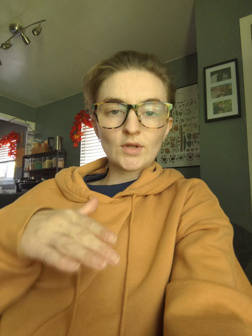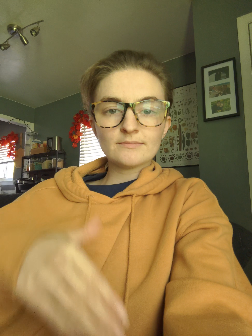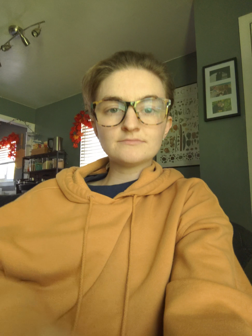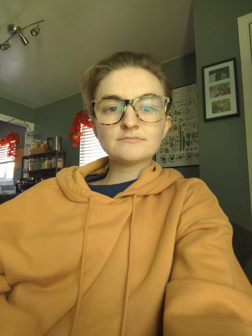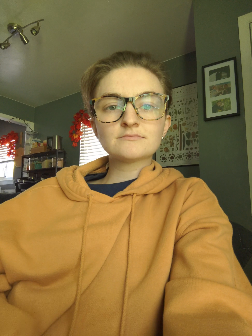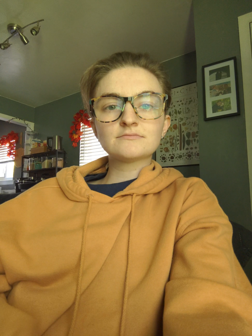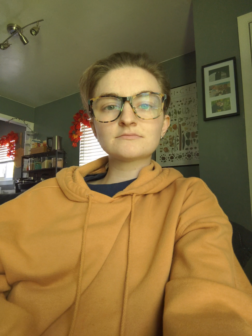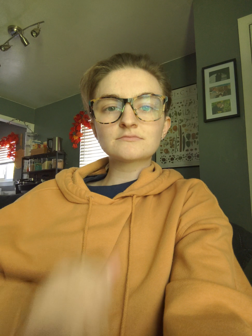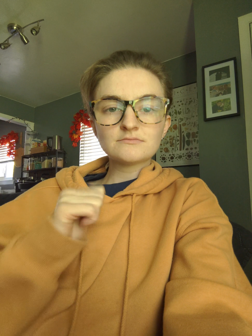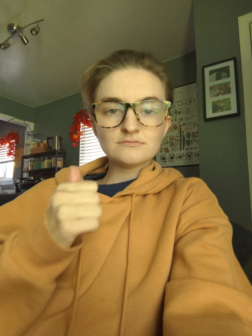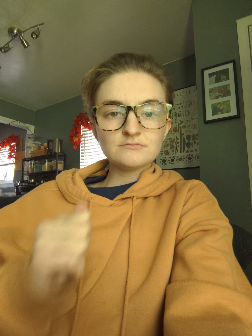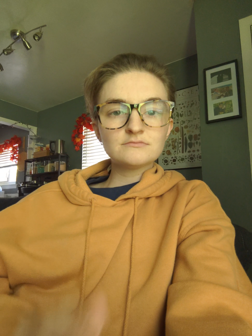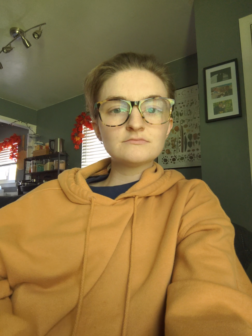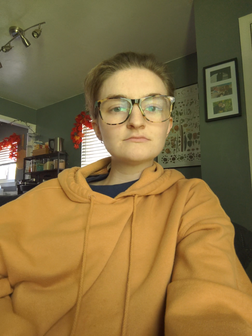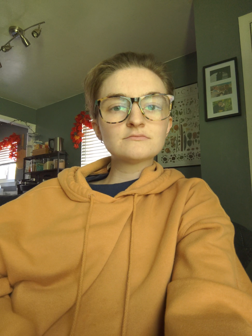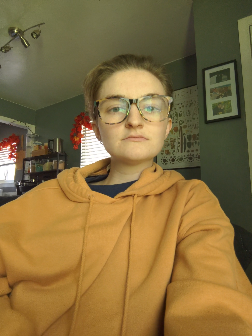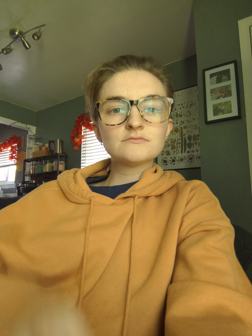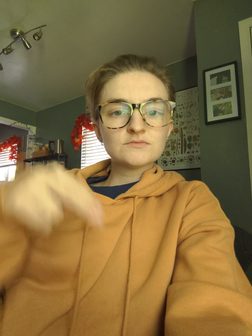how